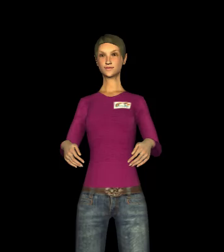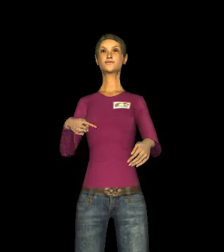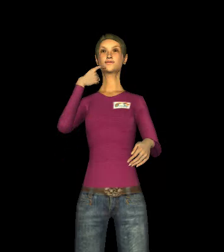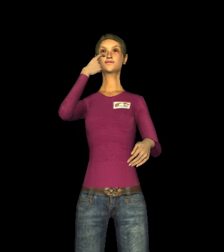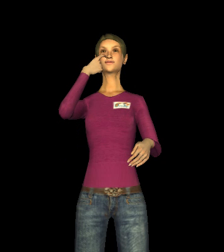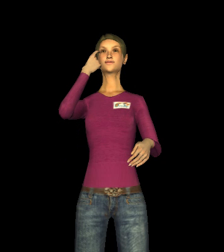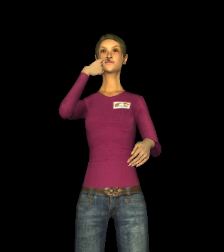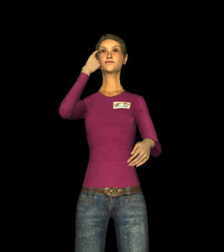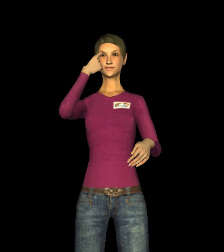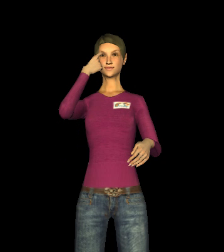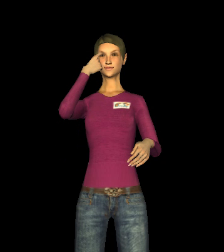يراقب